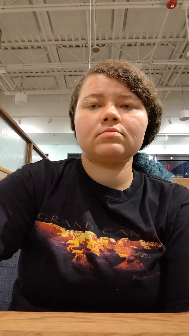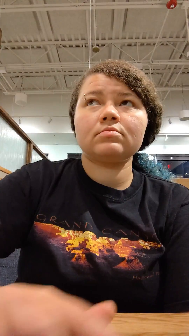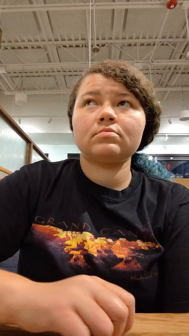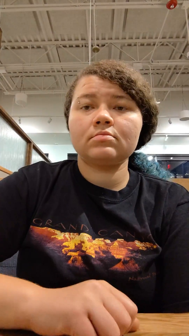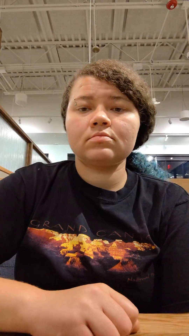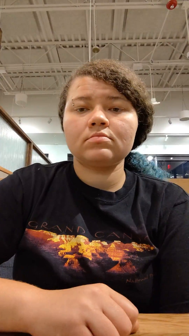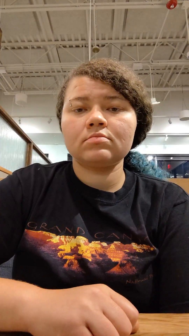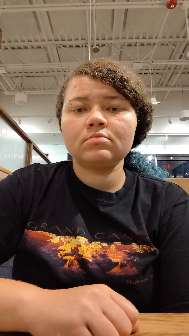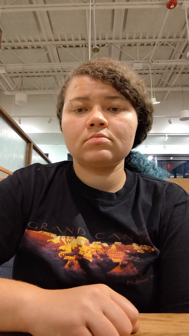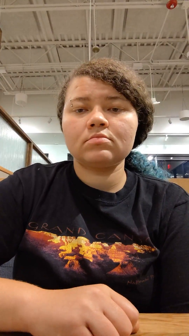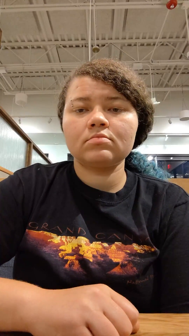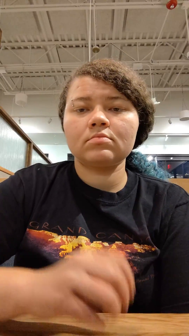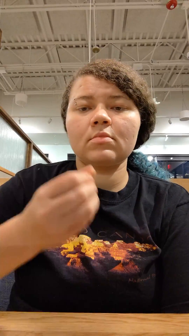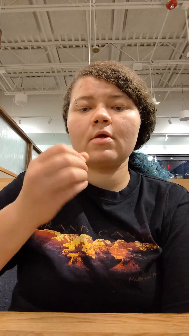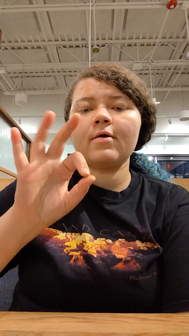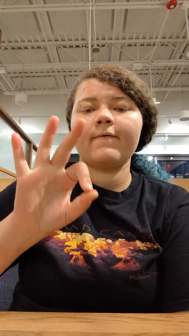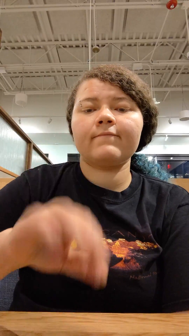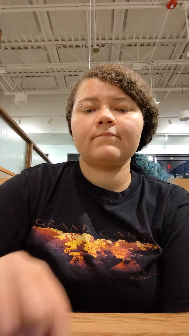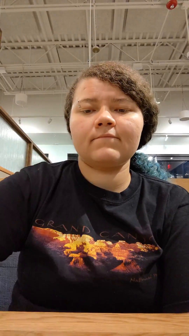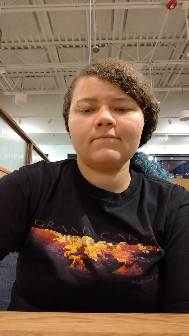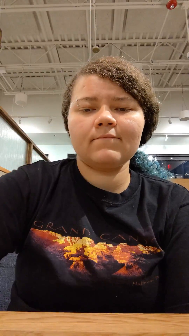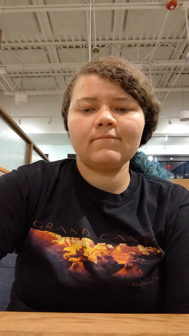of